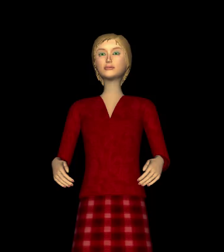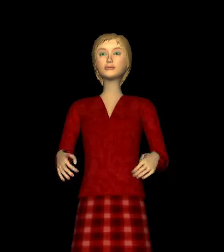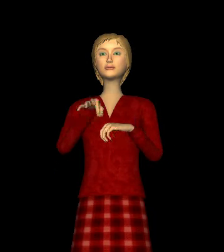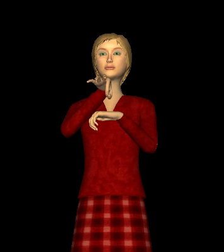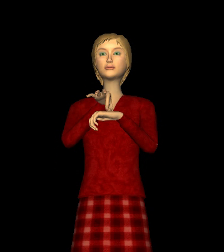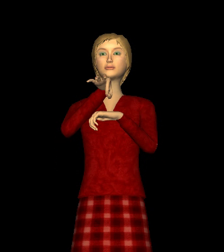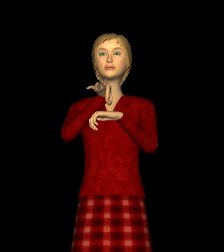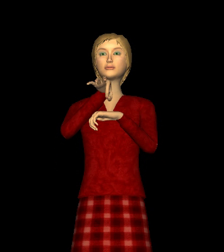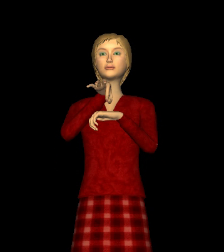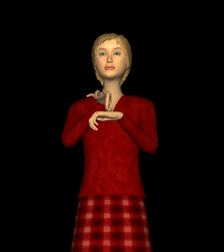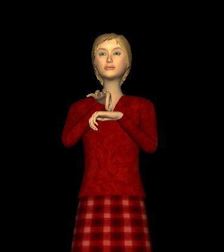مريض